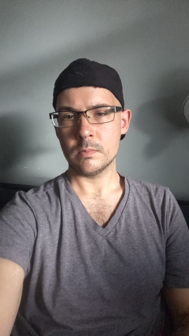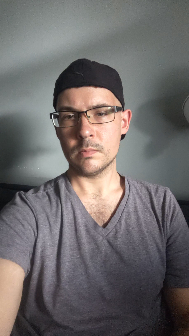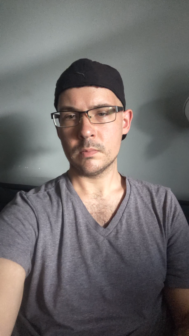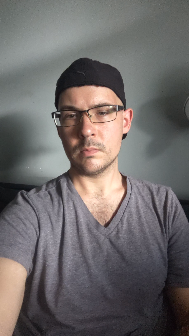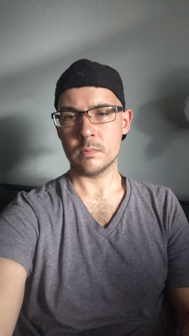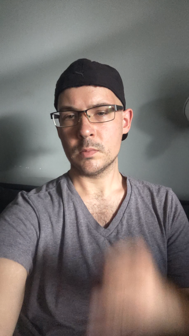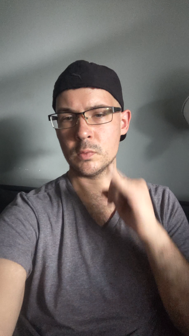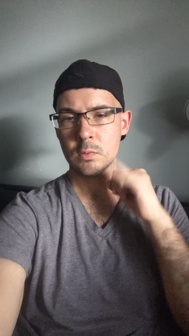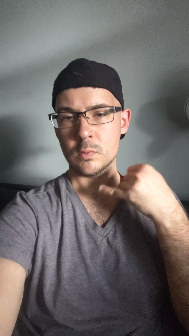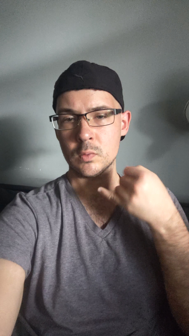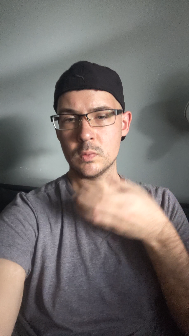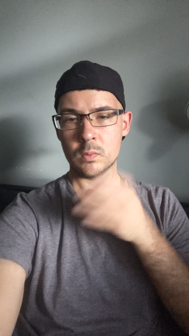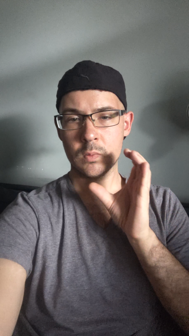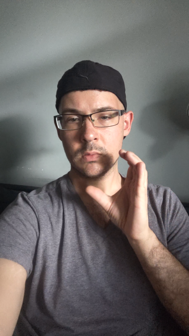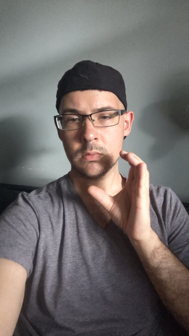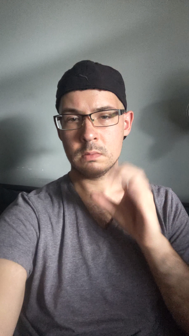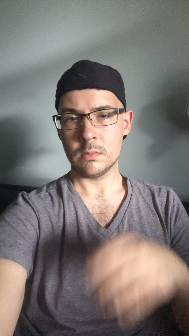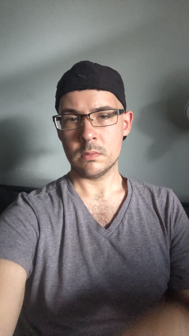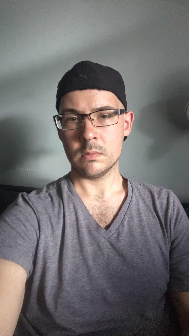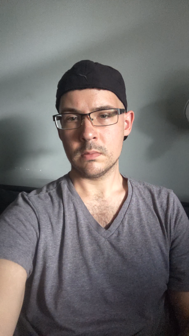juice